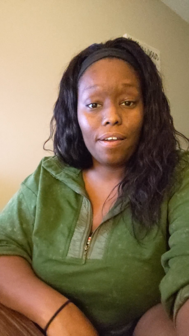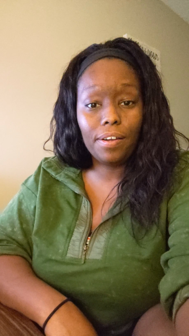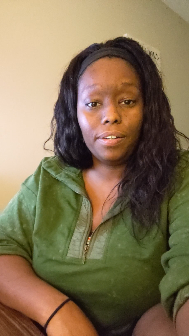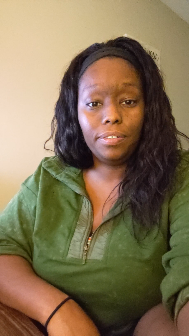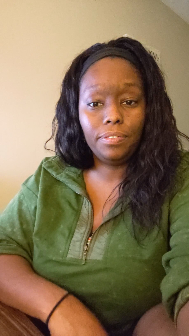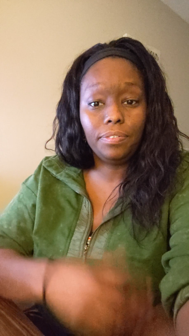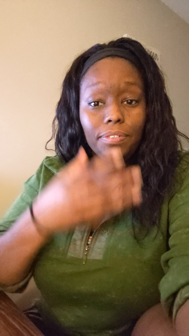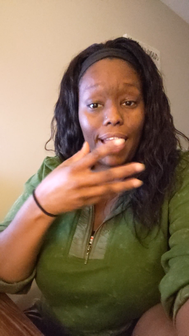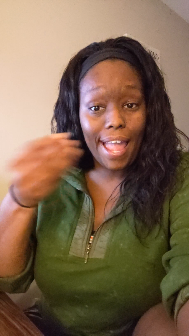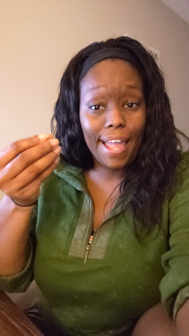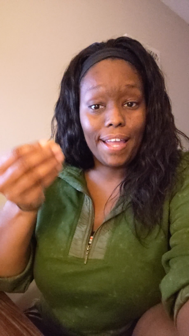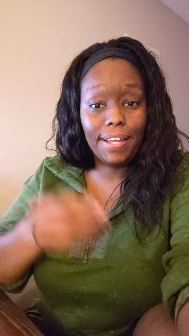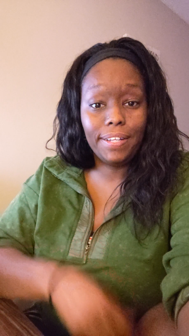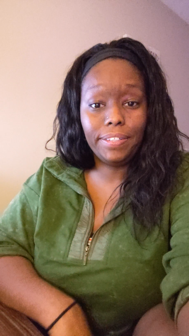and